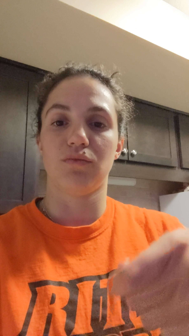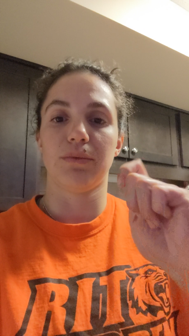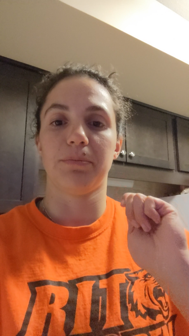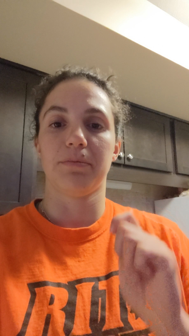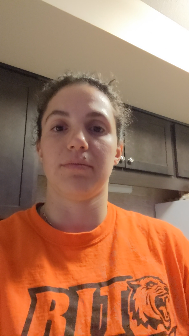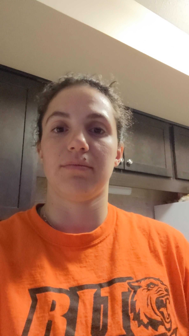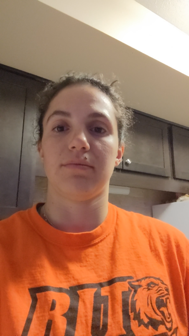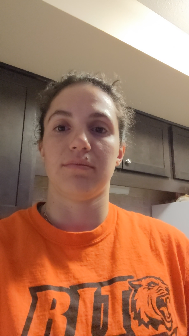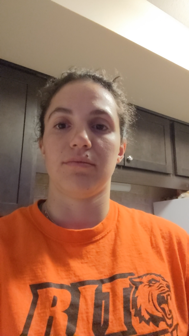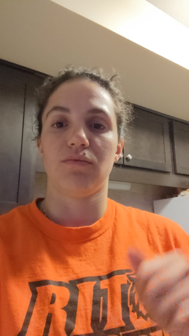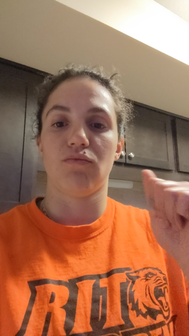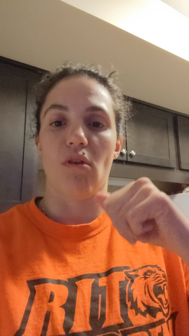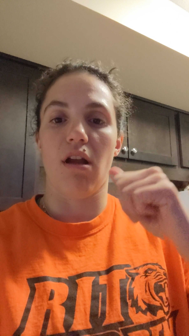rock